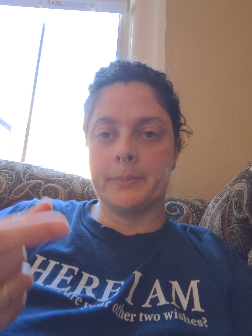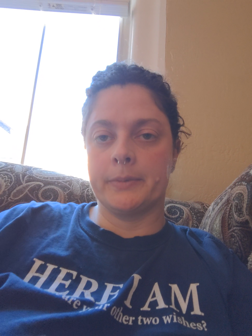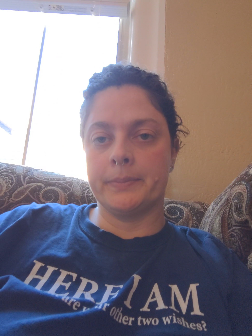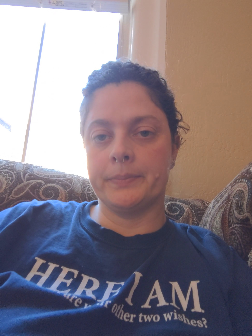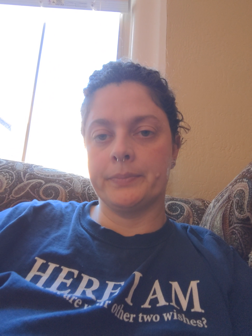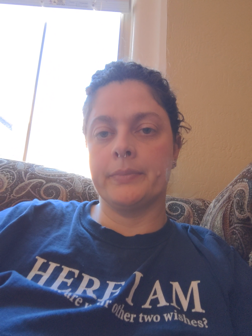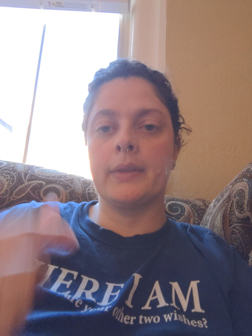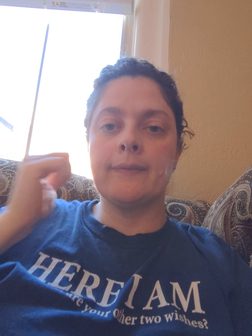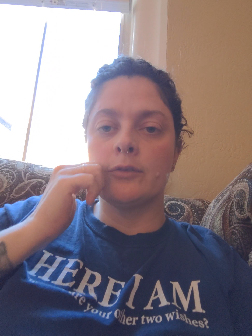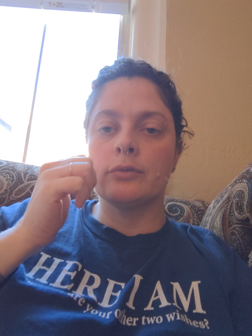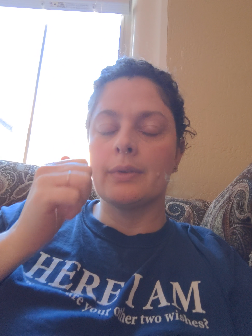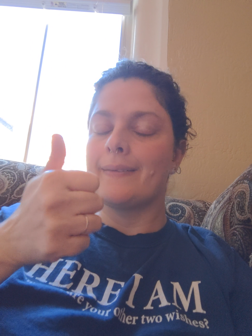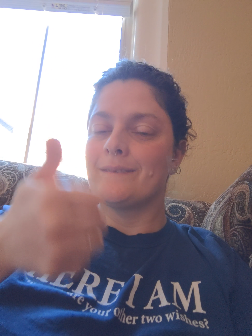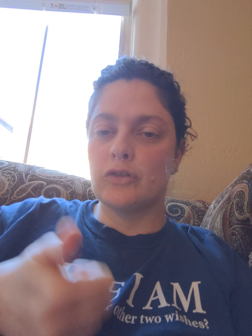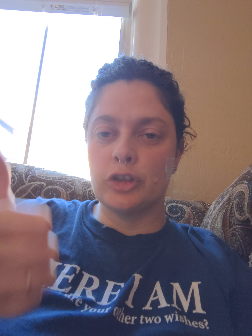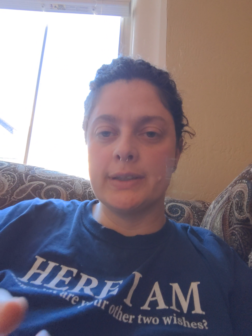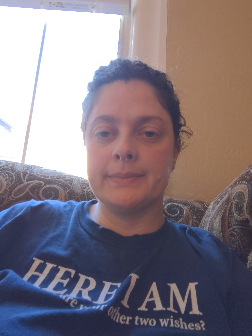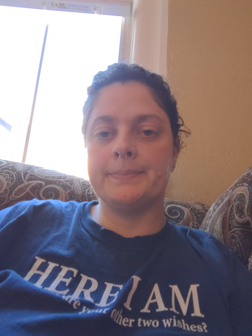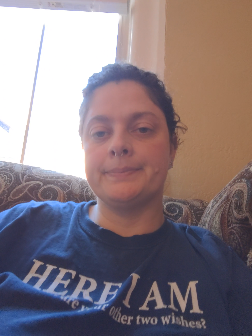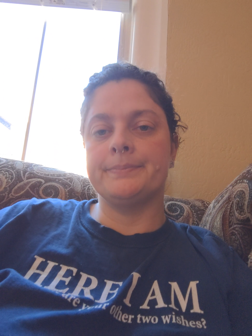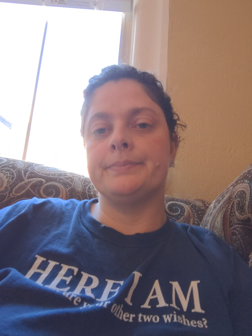every